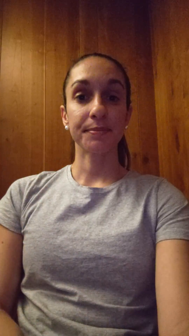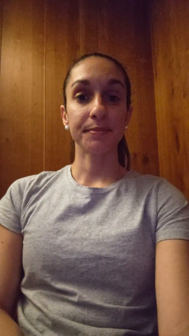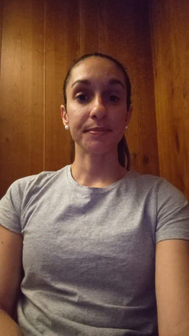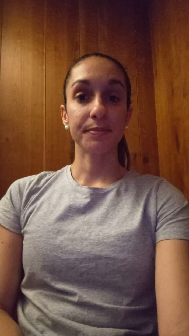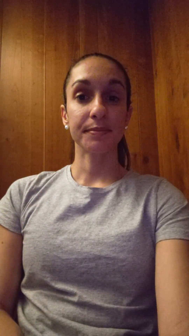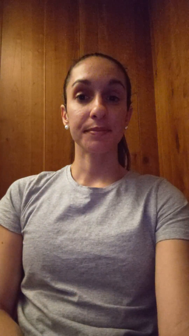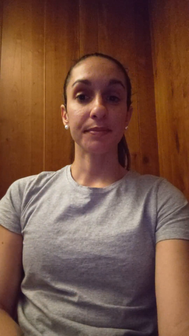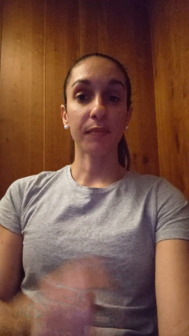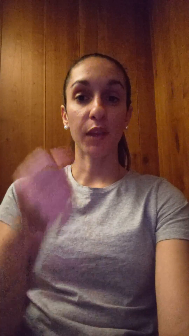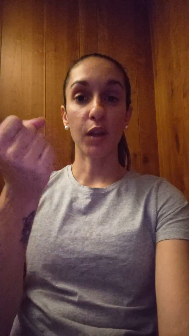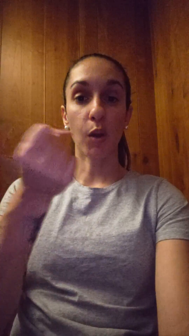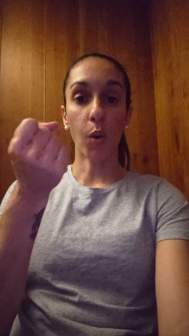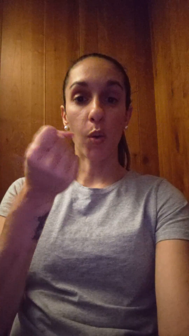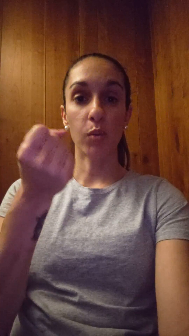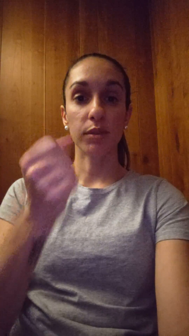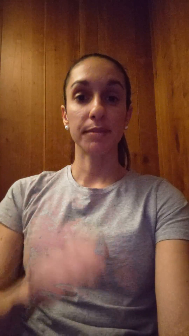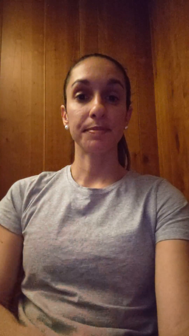hold